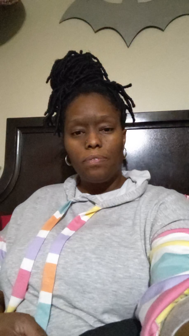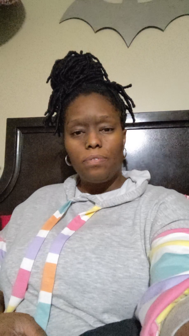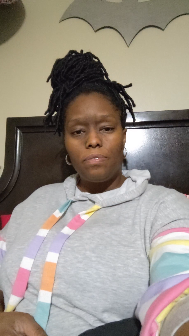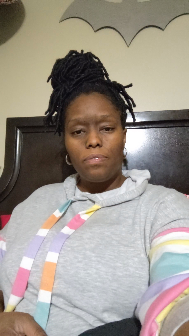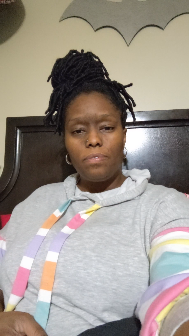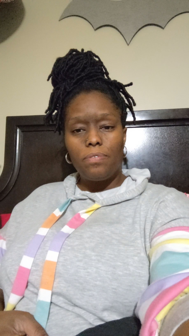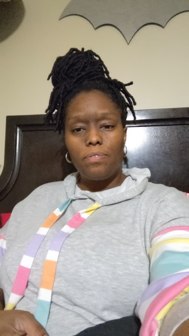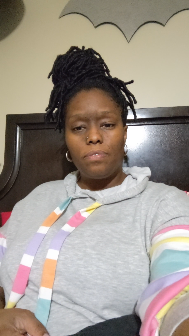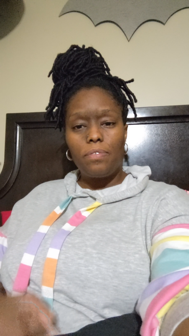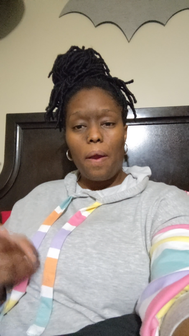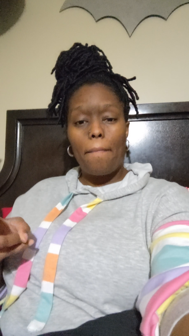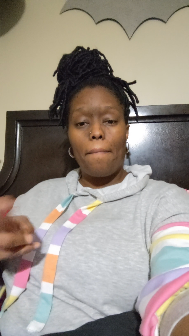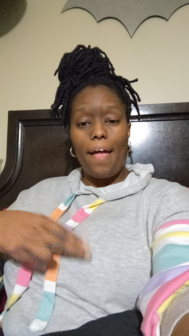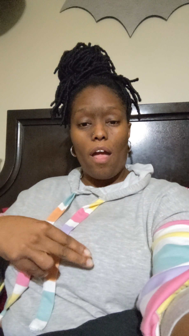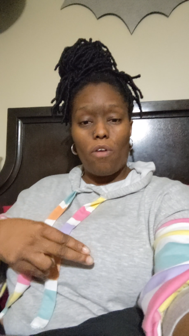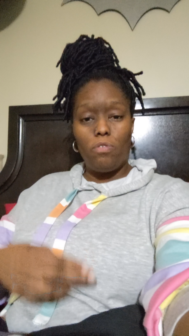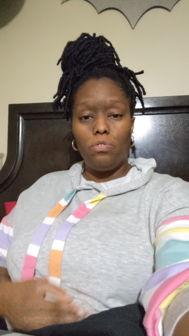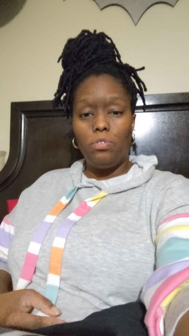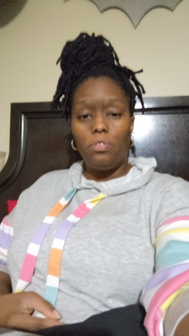belt